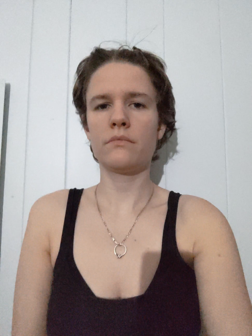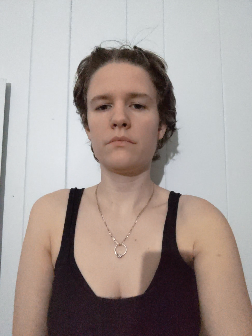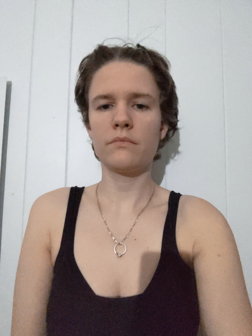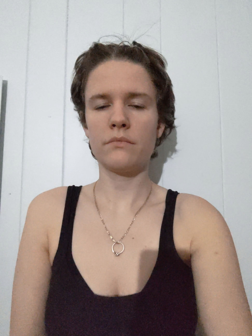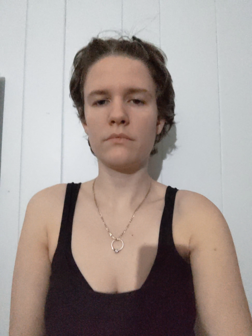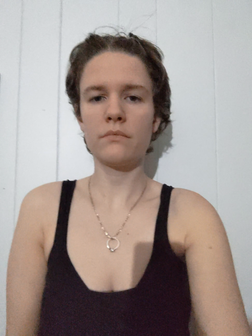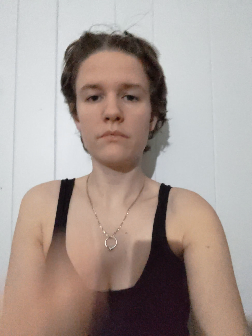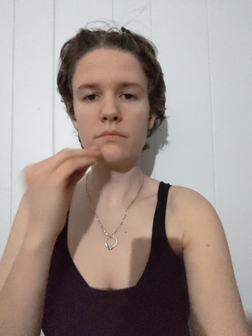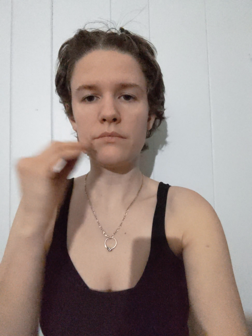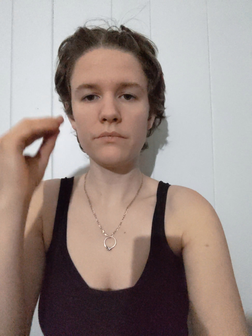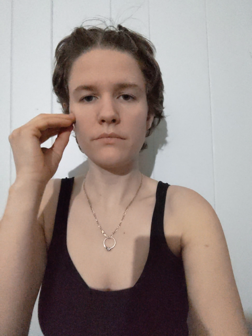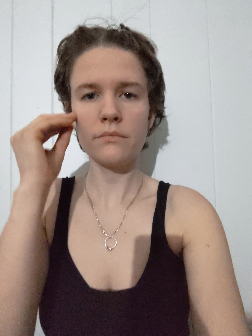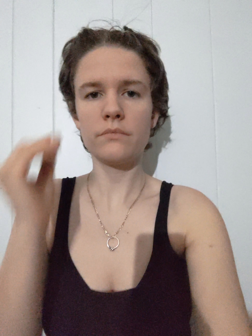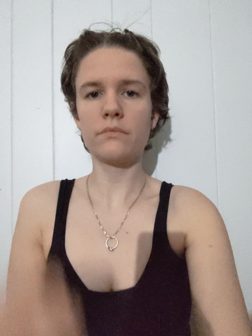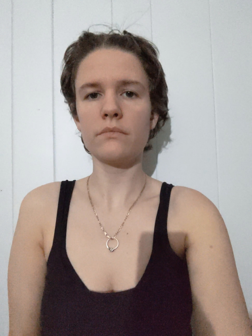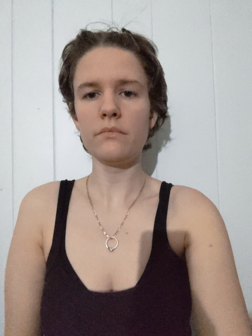home